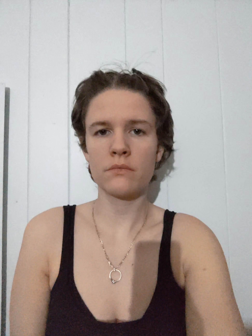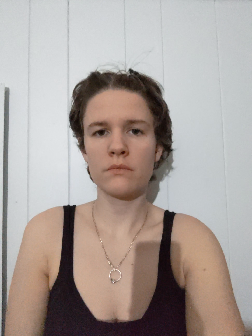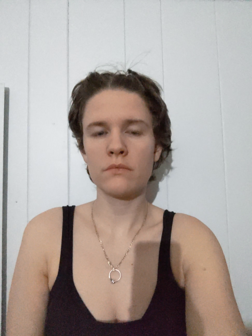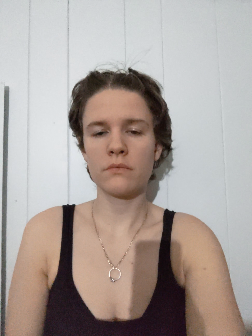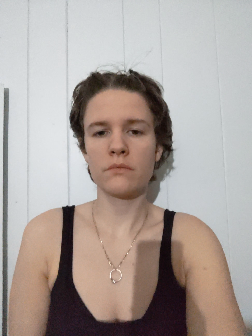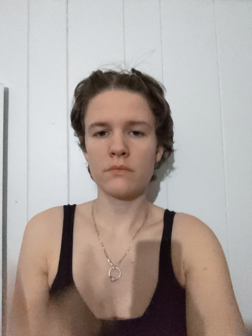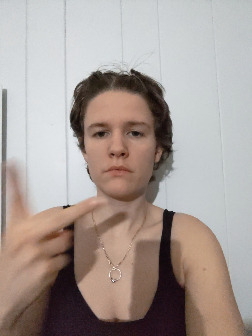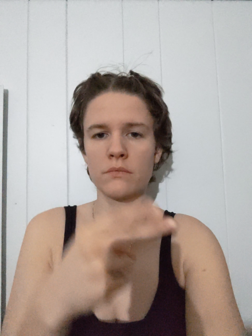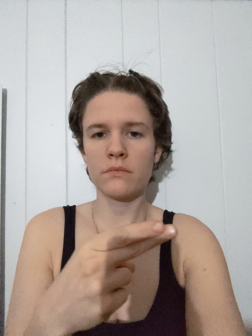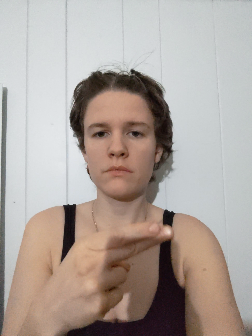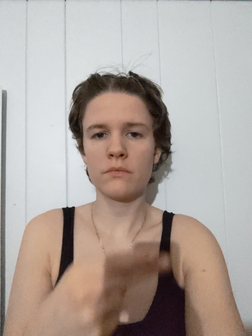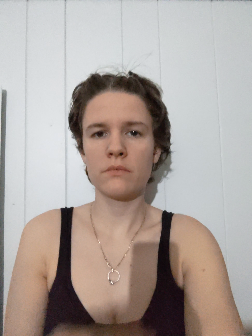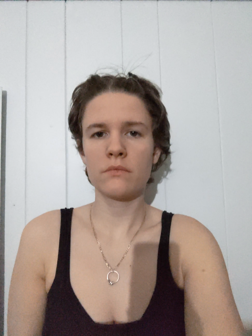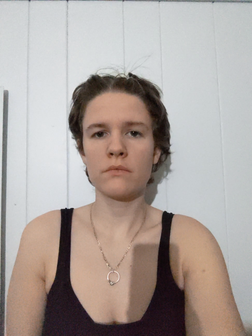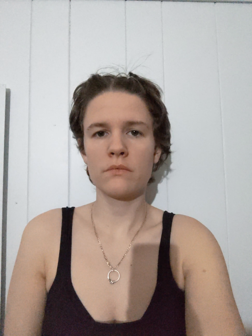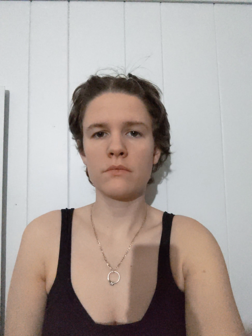cut